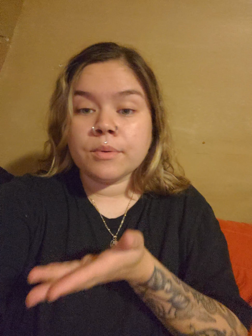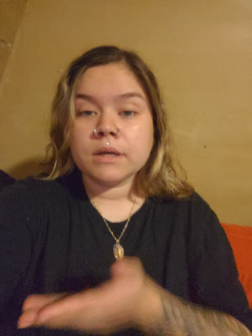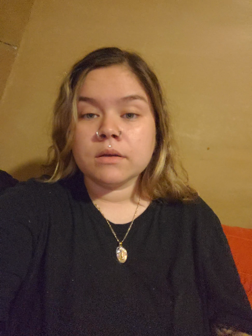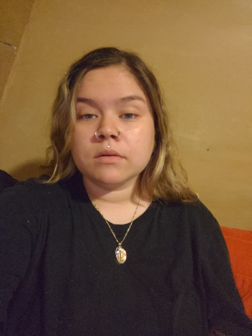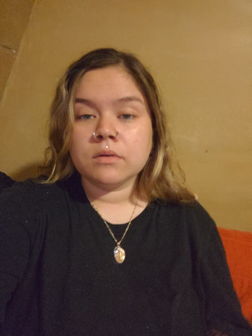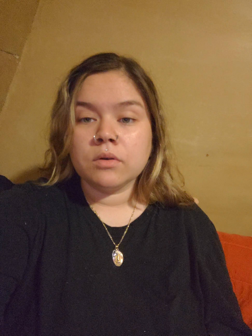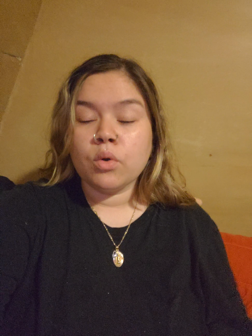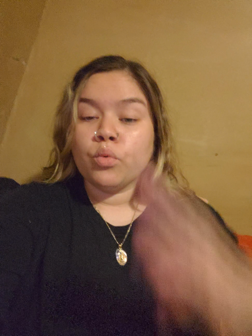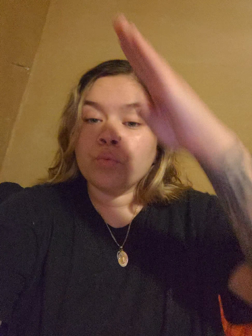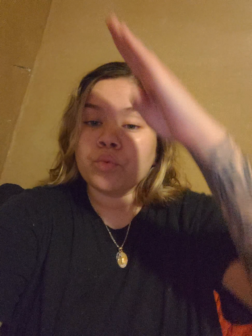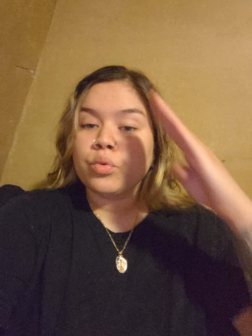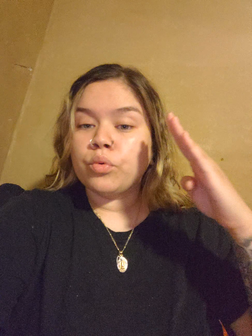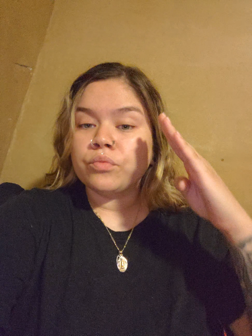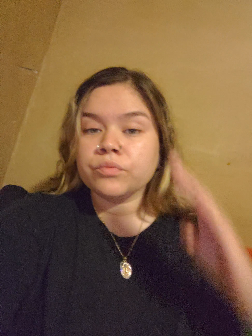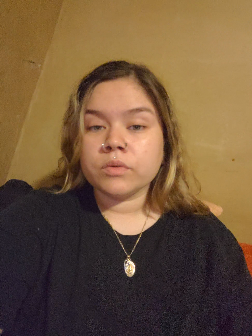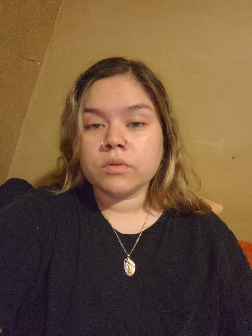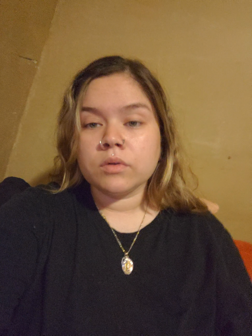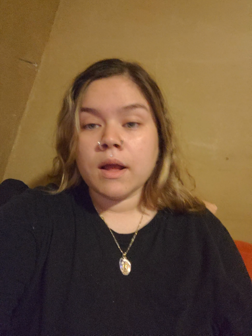roof